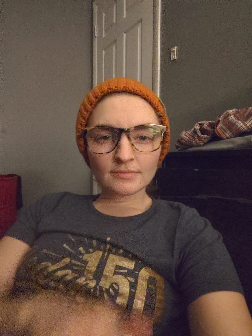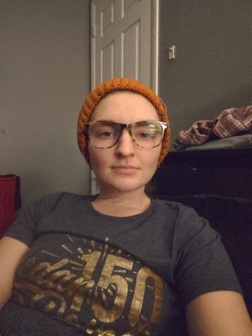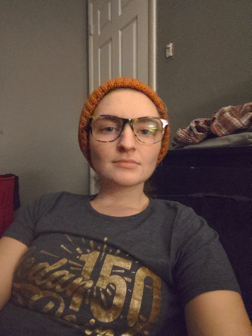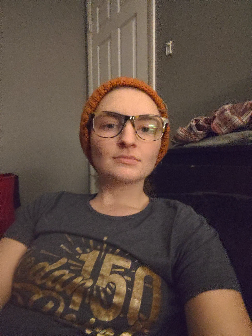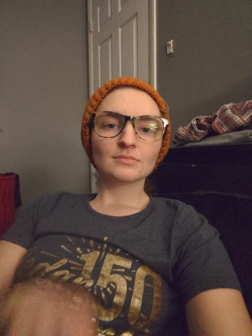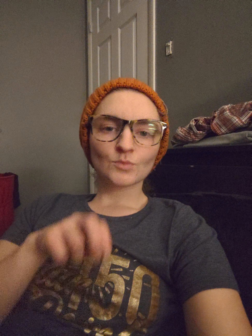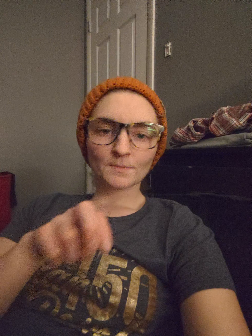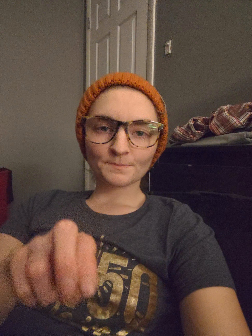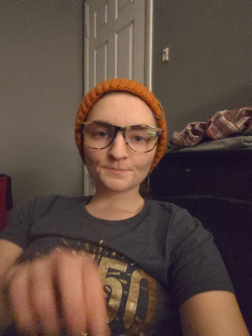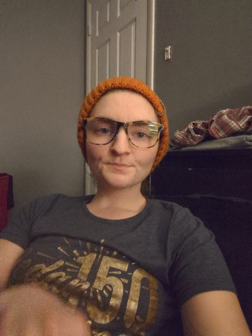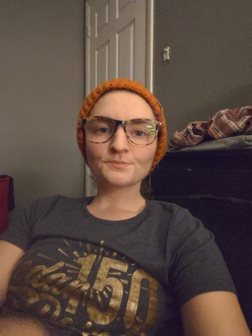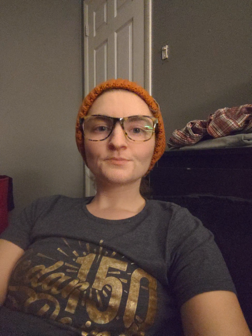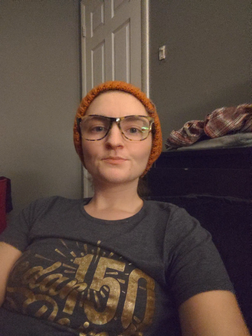ride